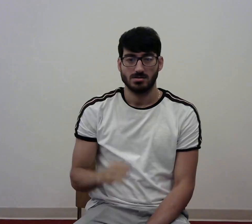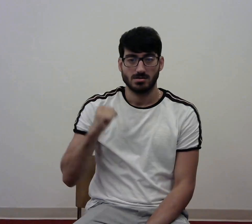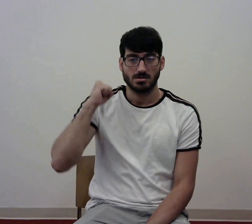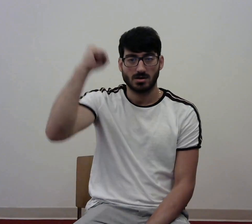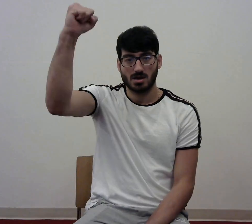qarabağ